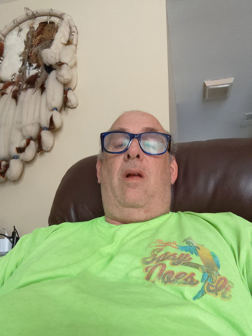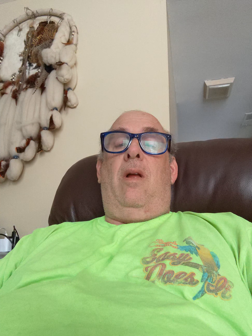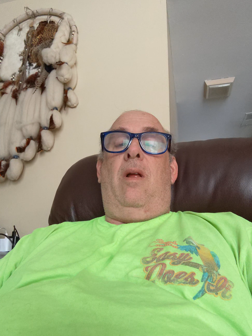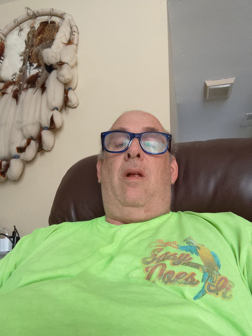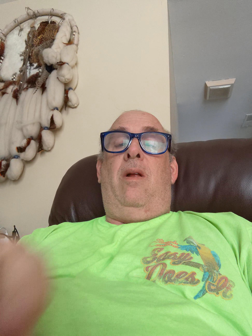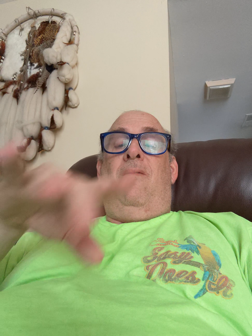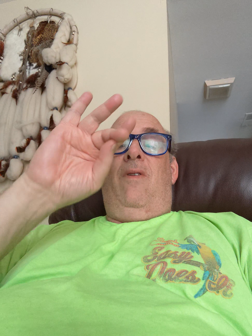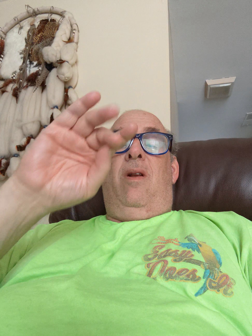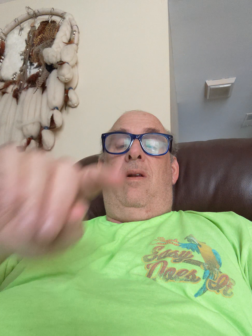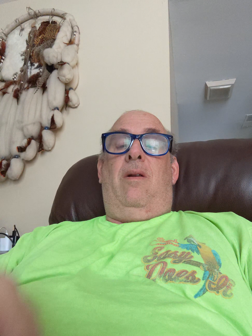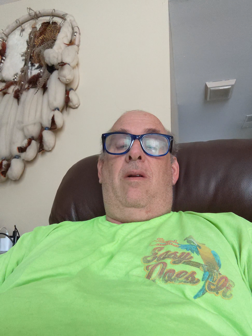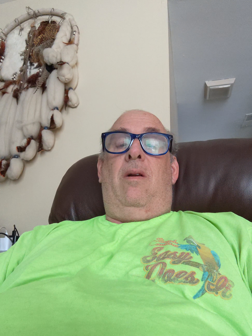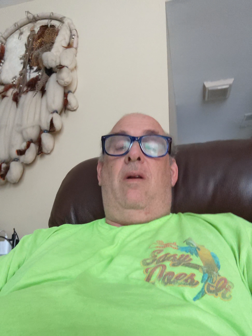find